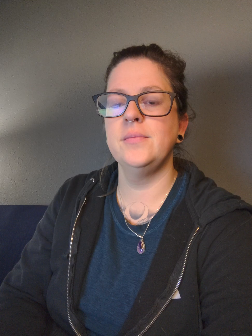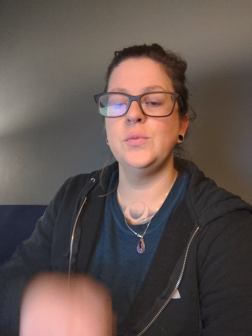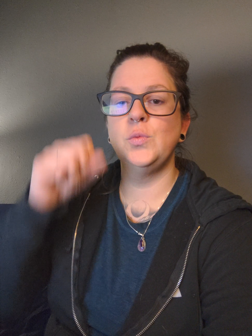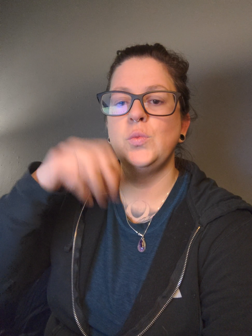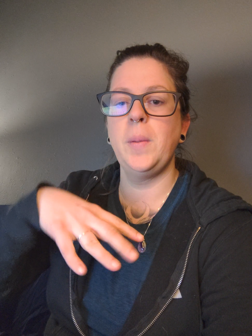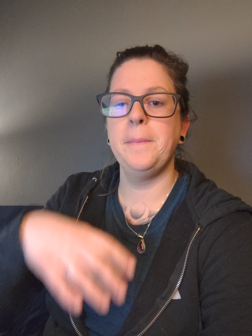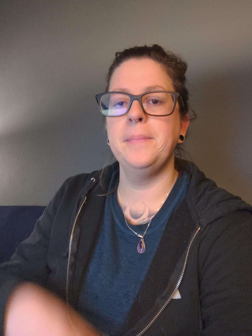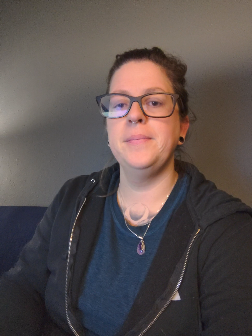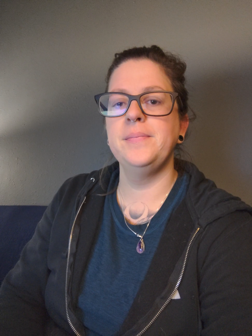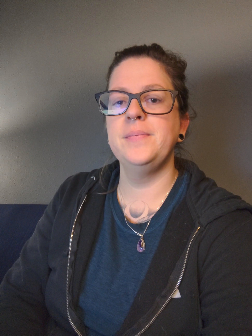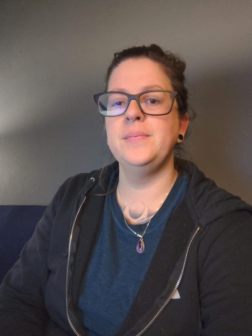drop